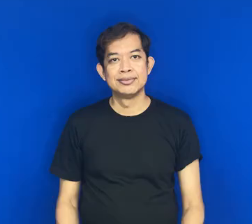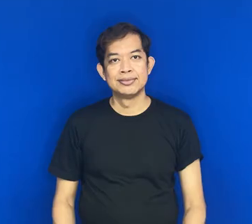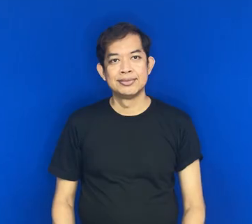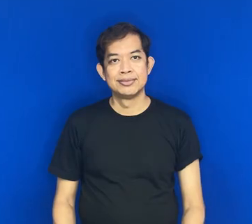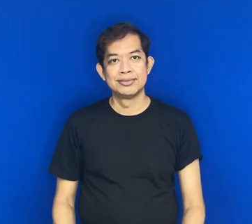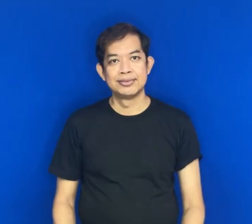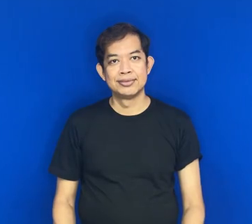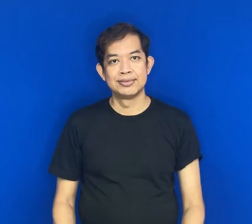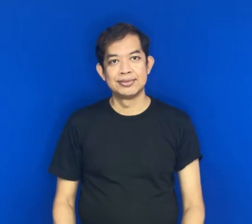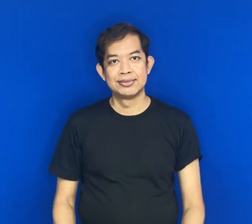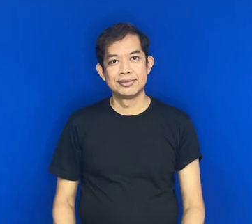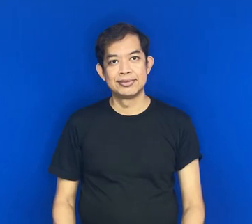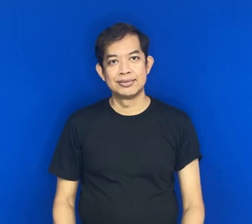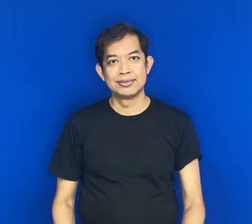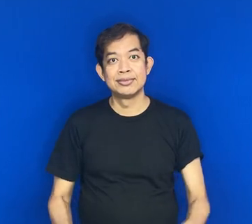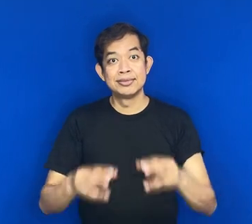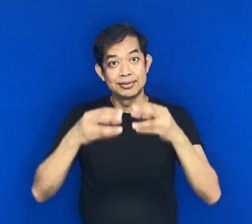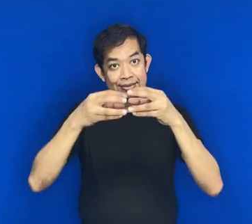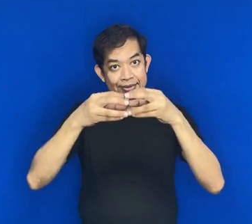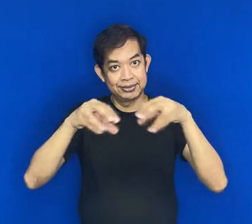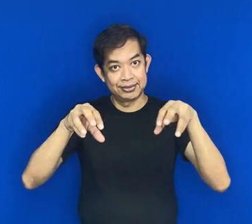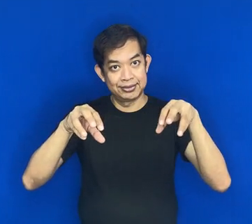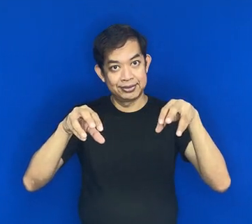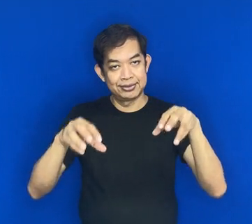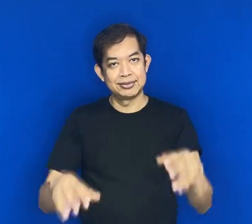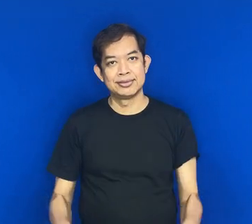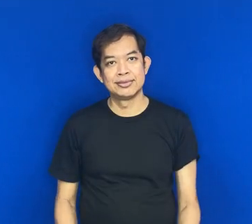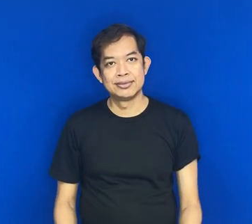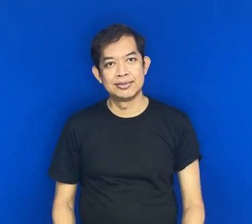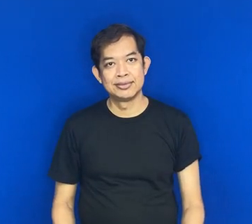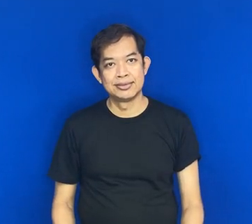egg